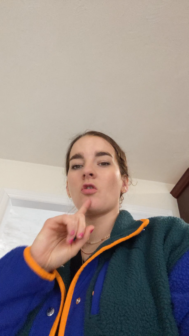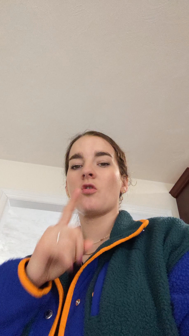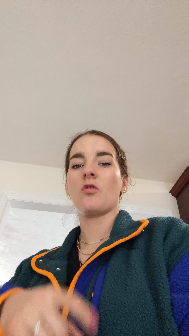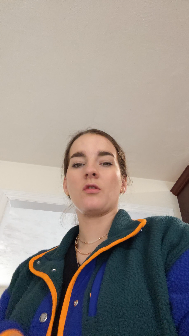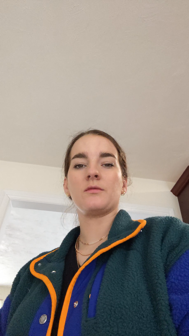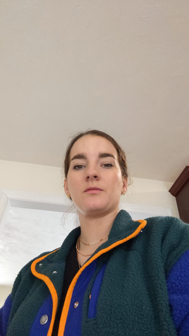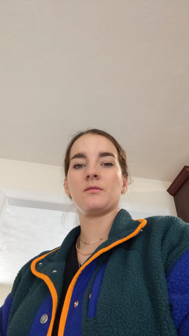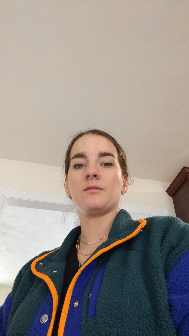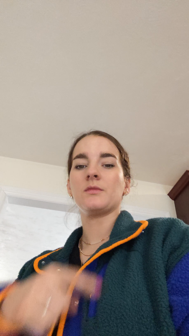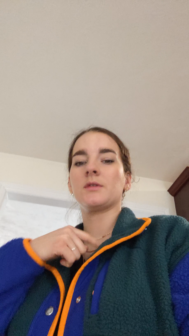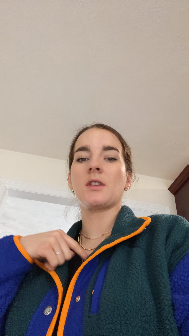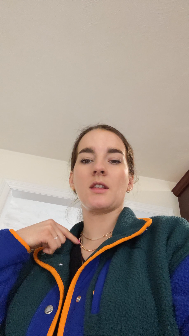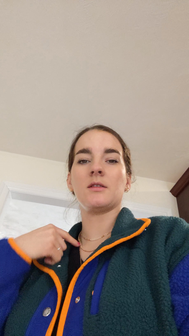necklace